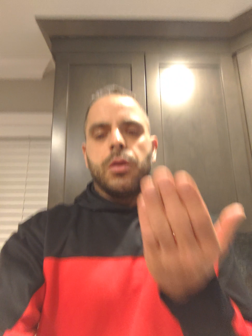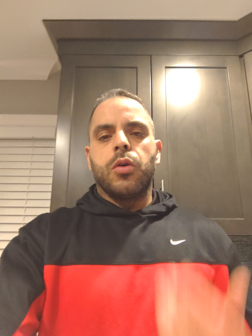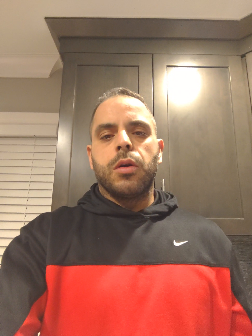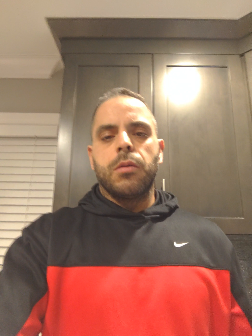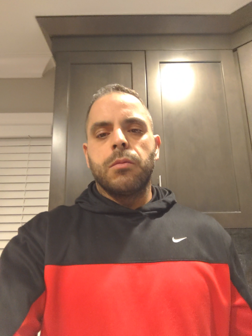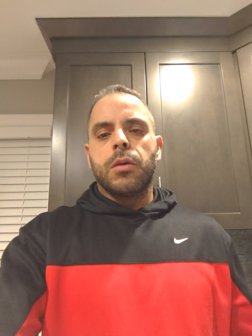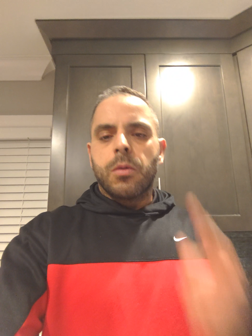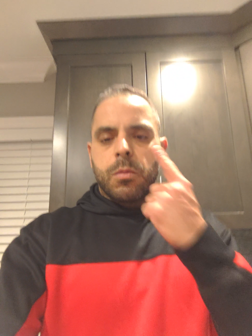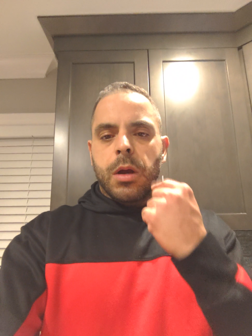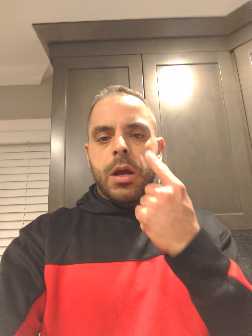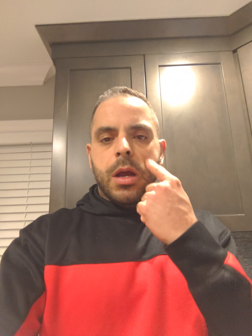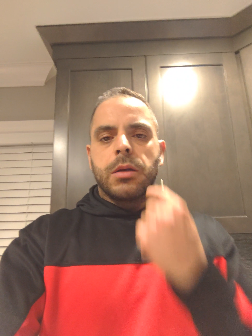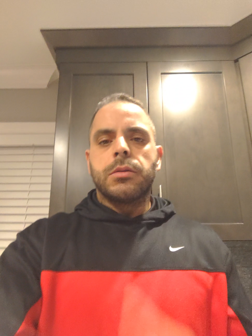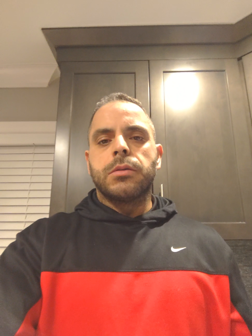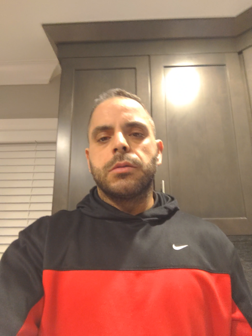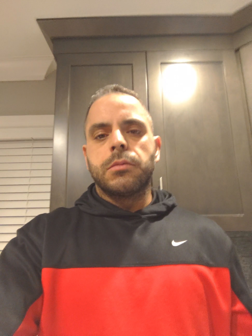cry